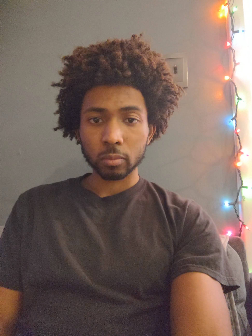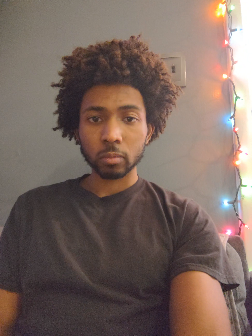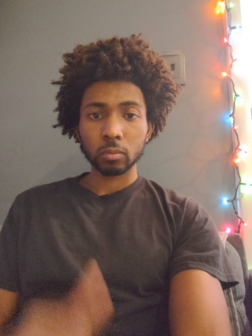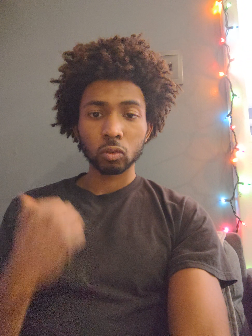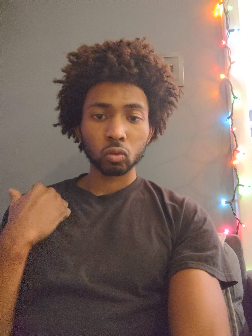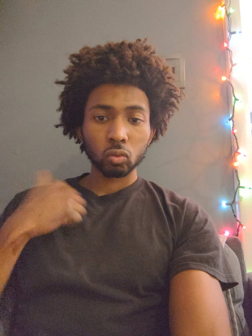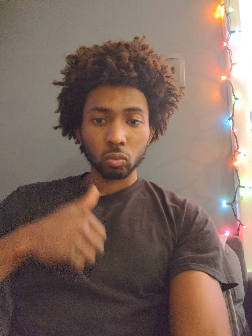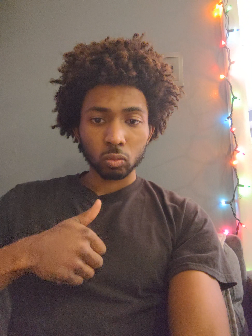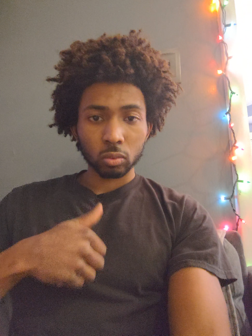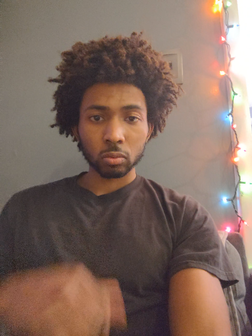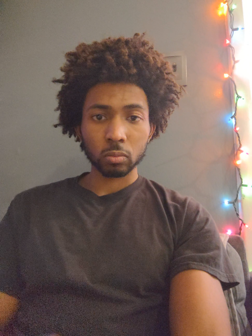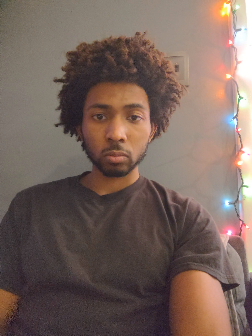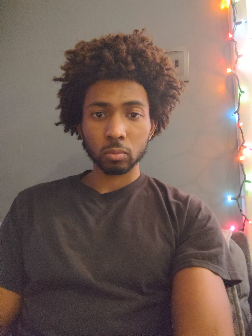jacket